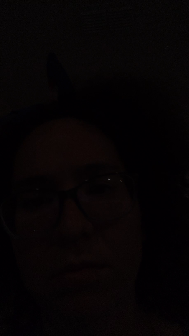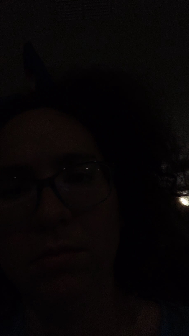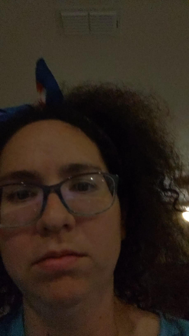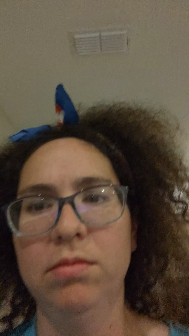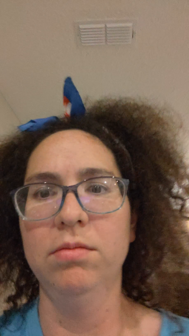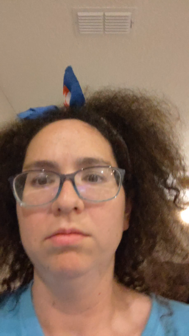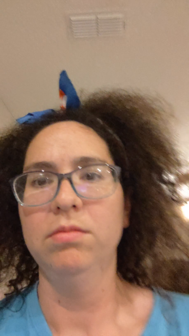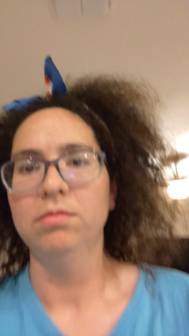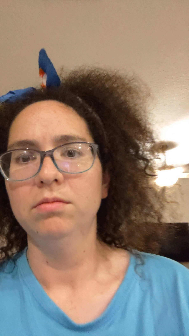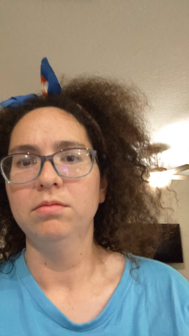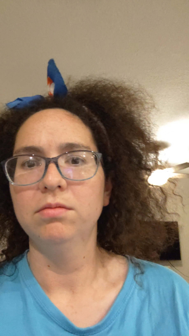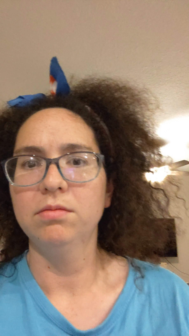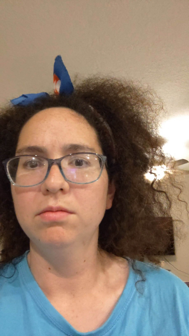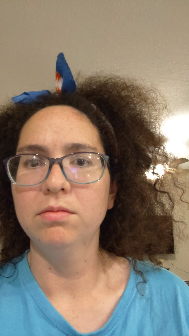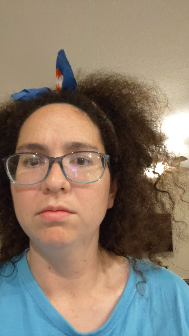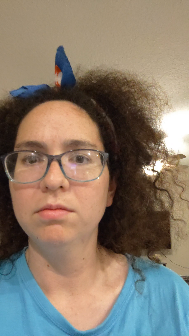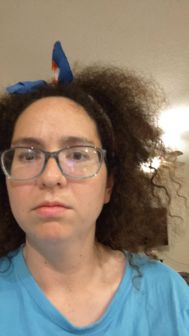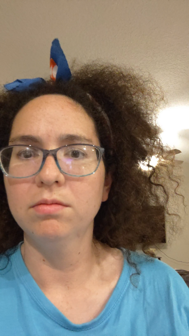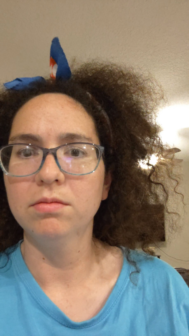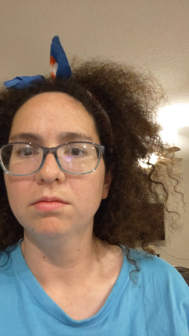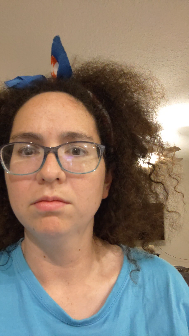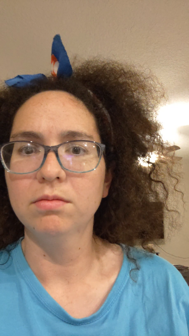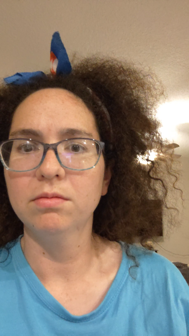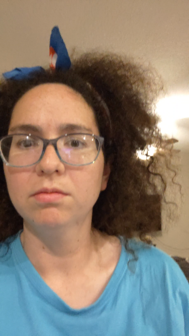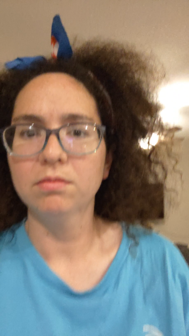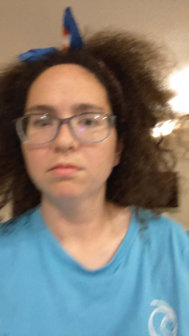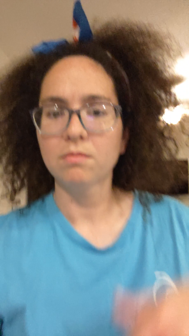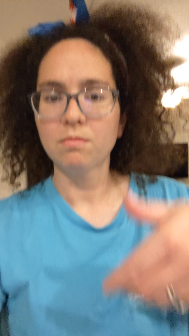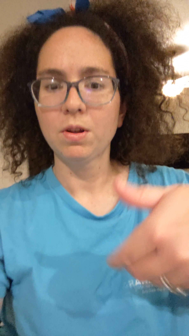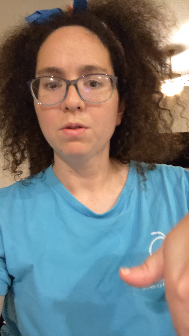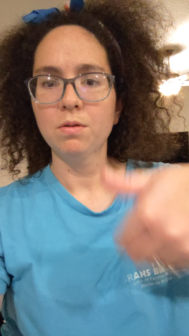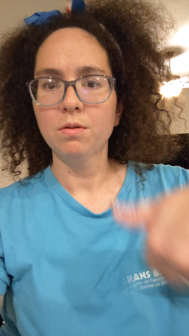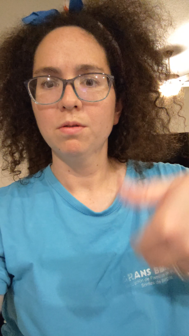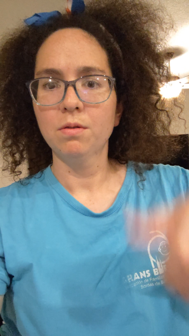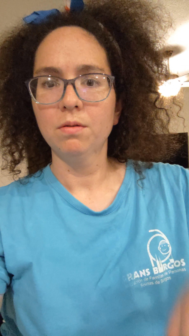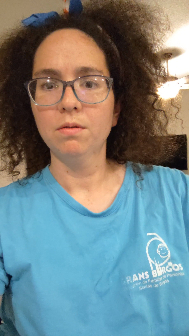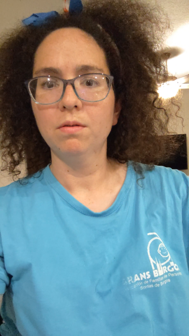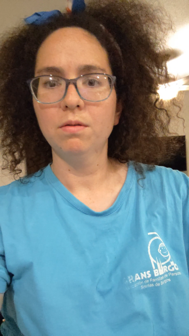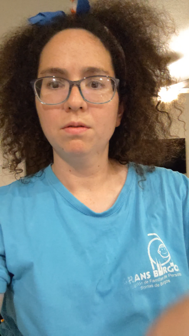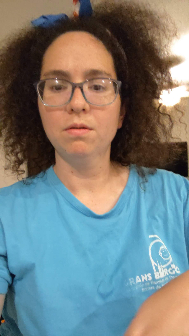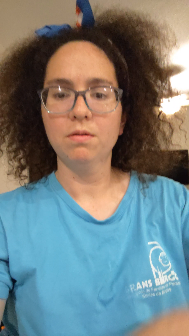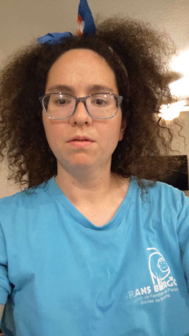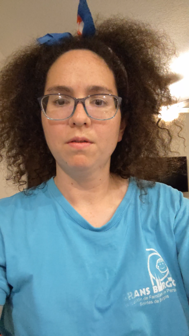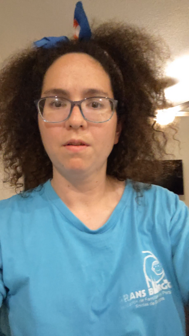shorts